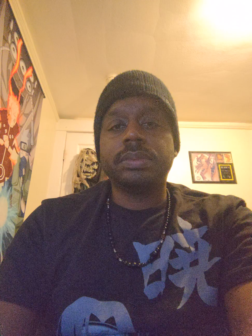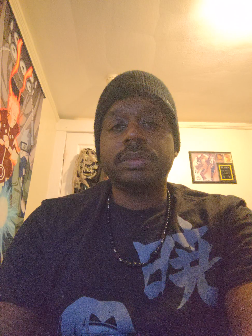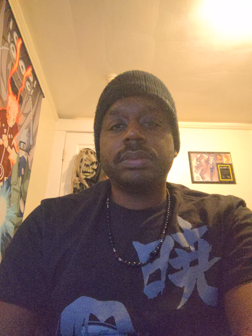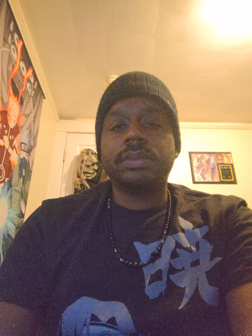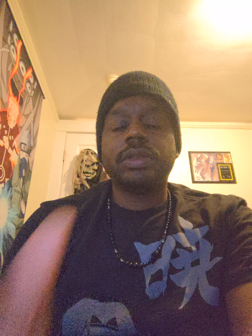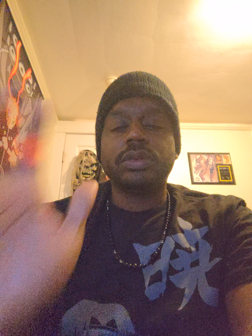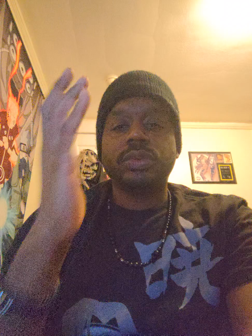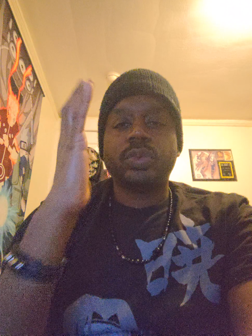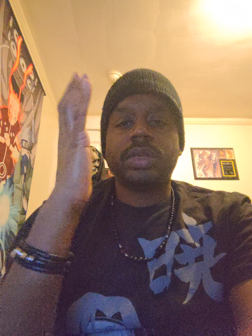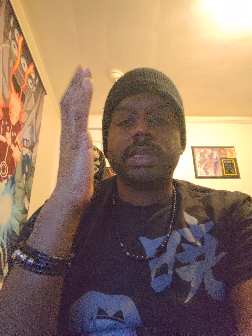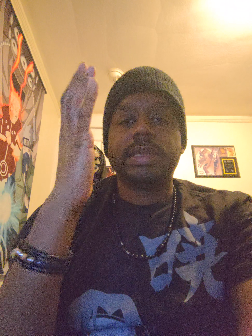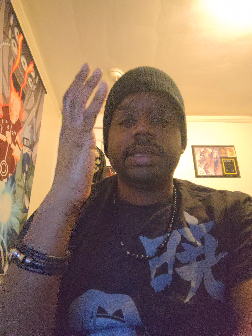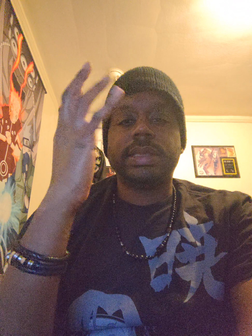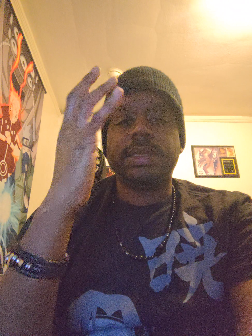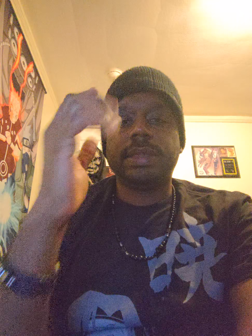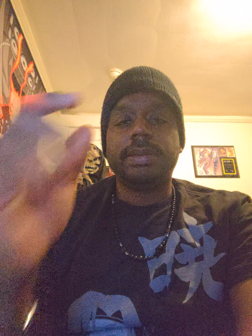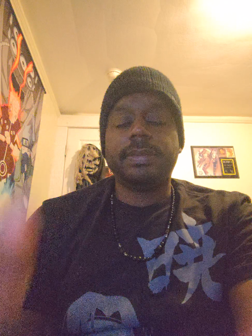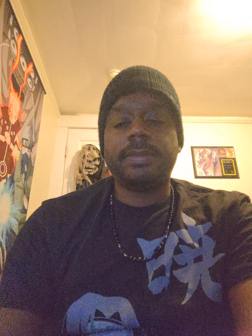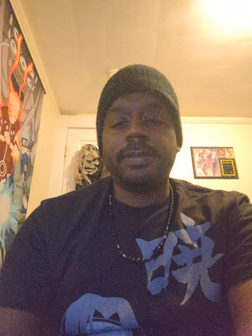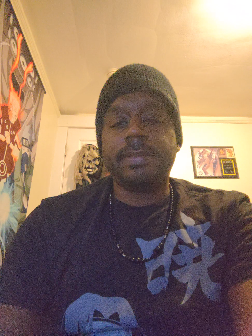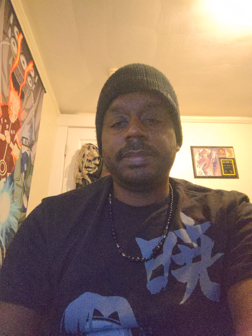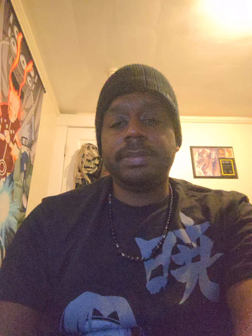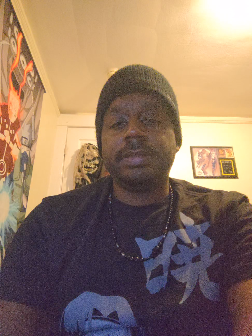tree